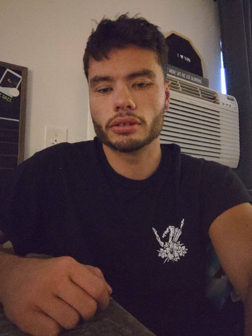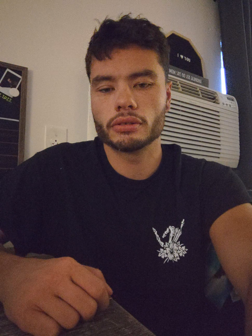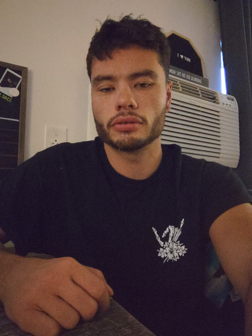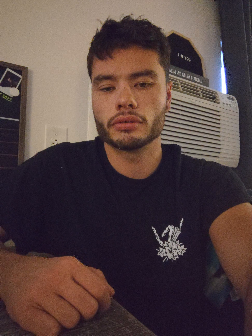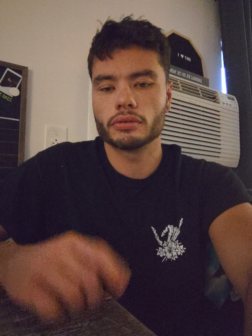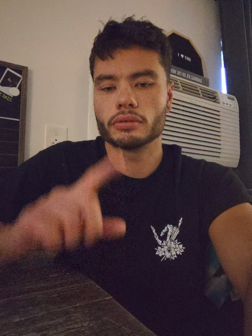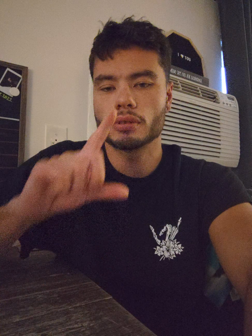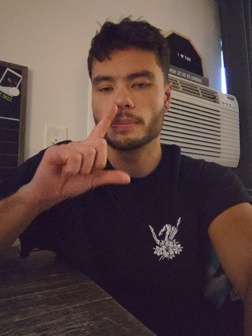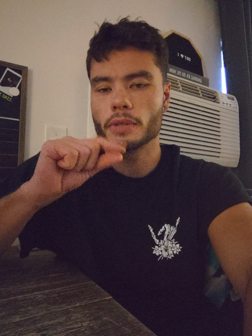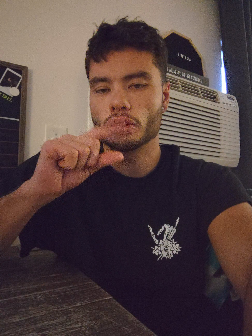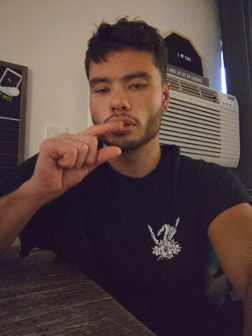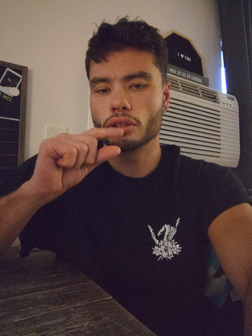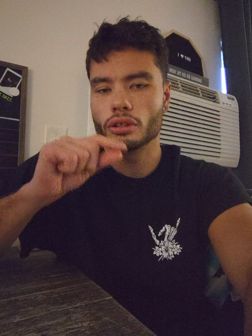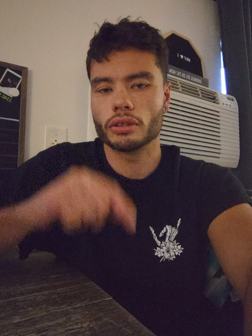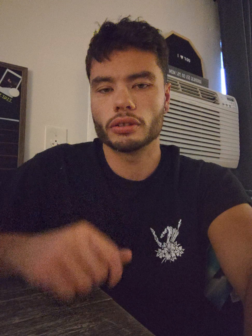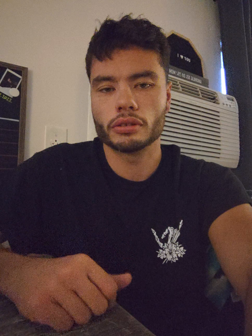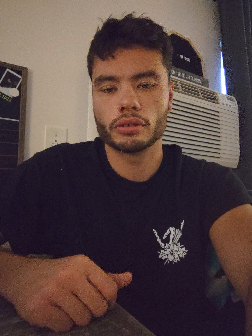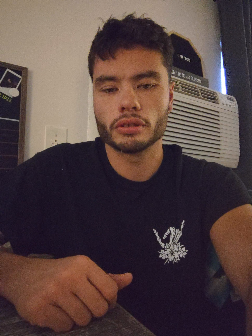bird